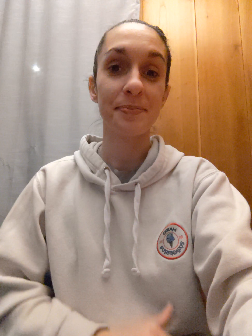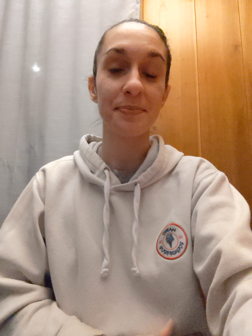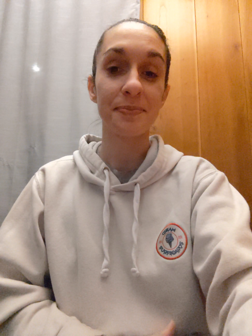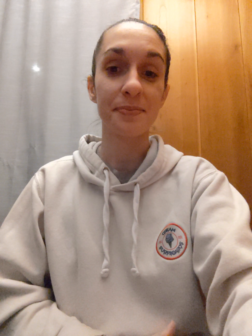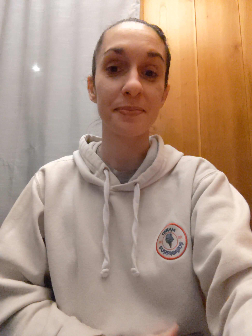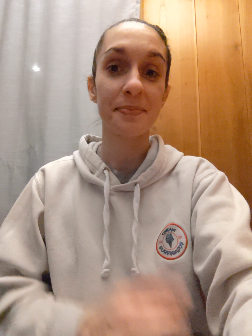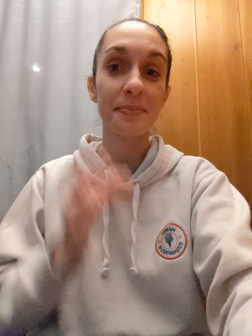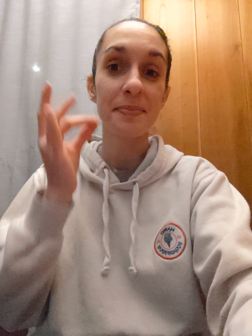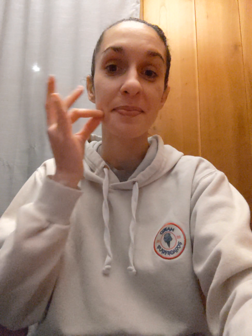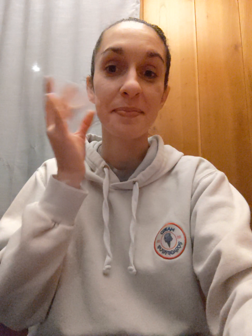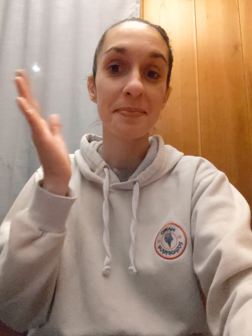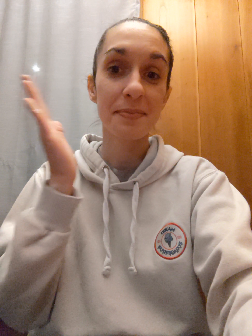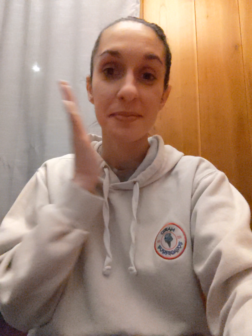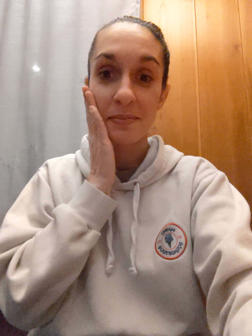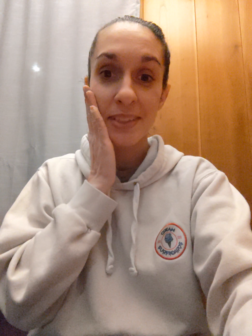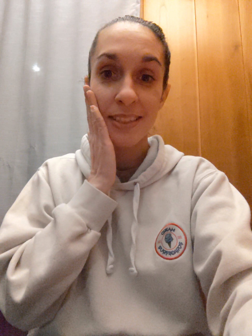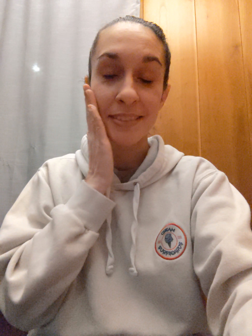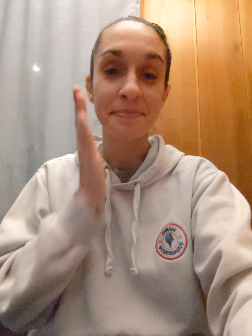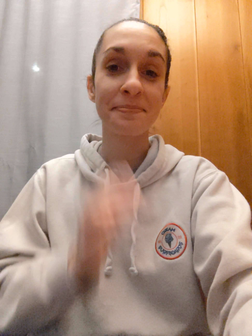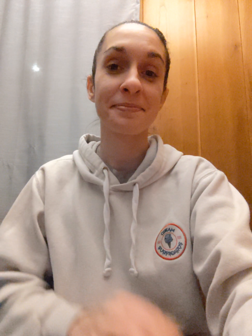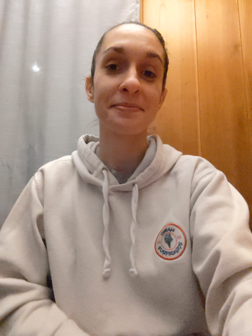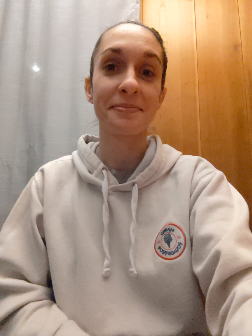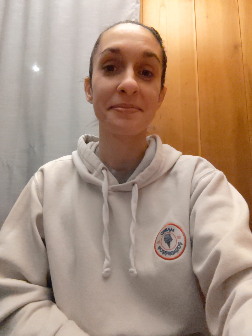bee